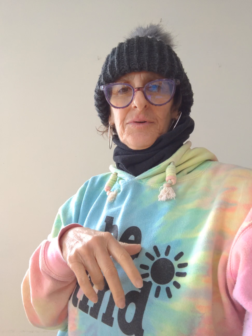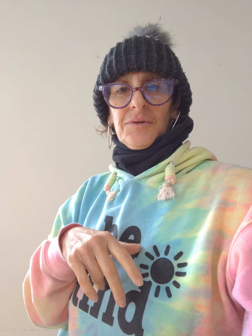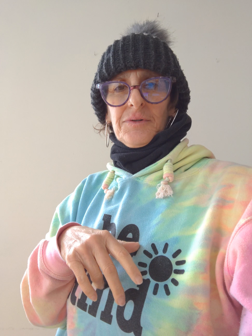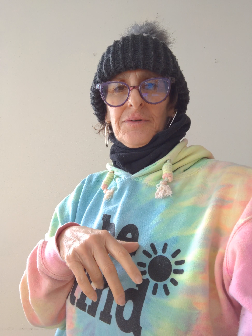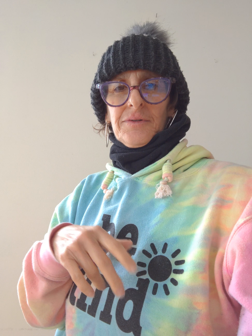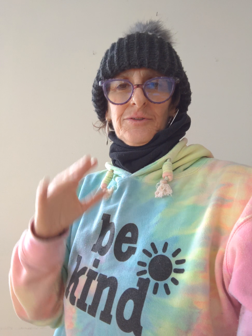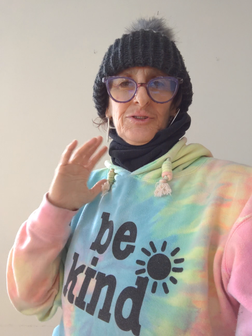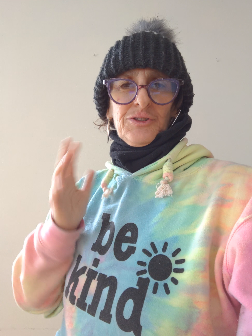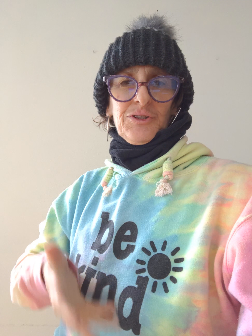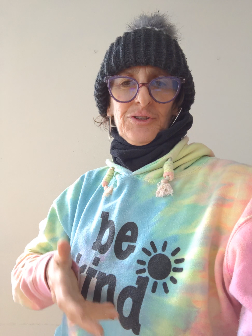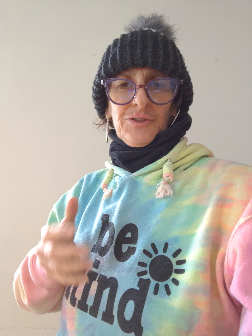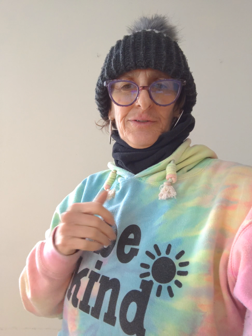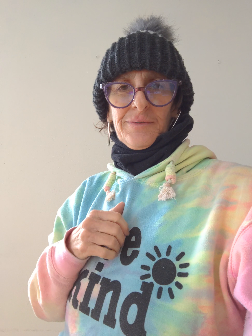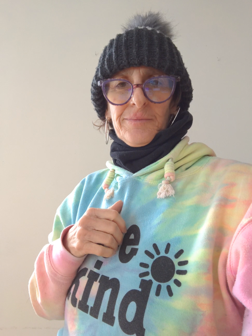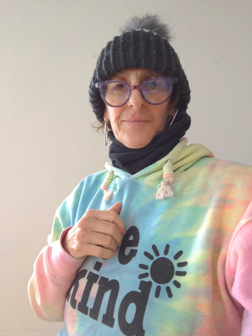shirt